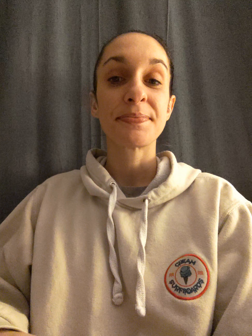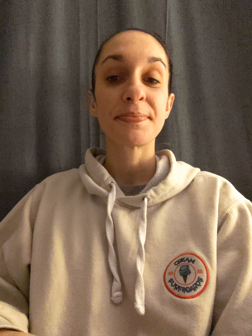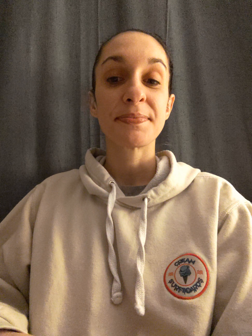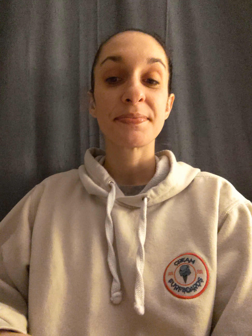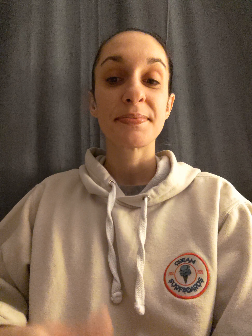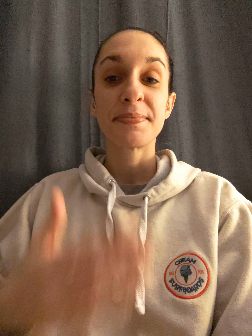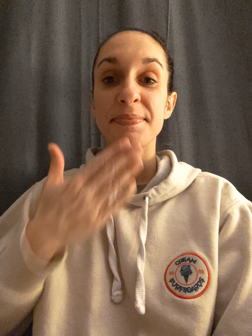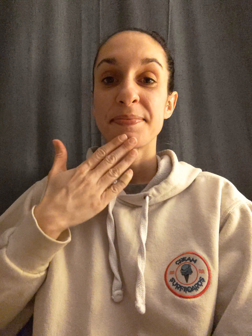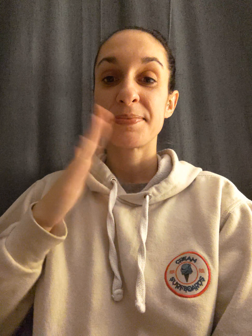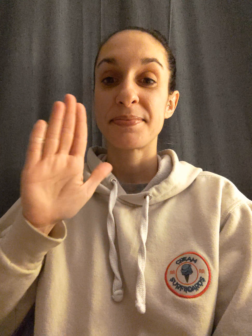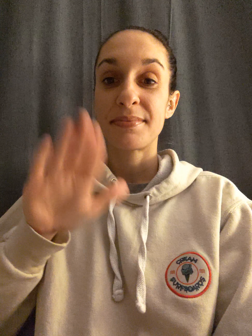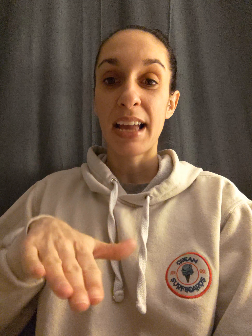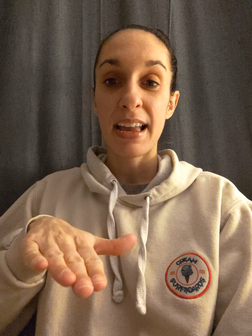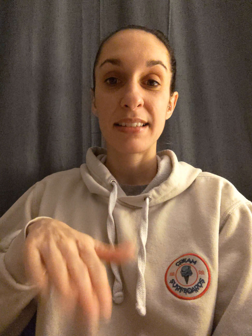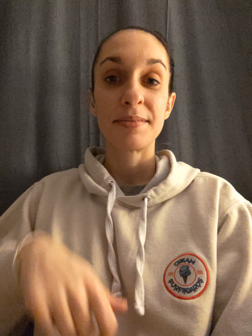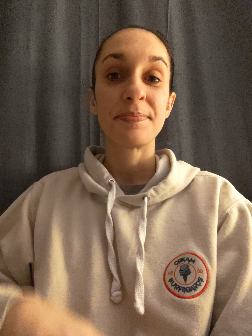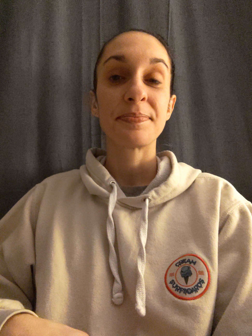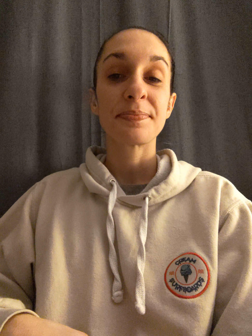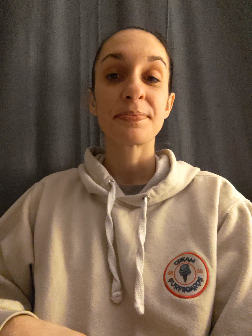bad